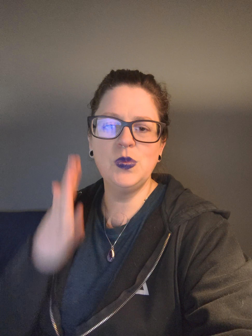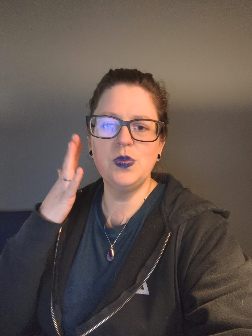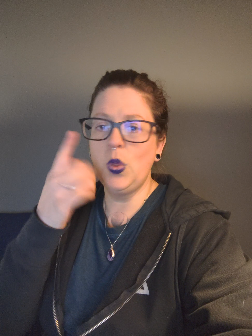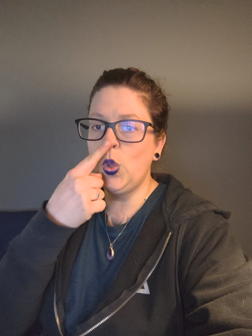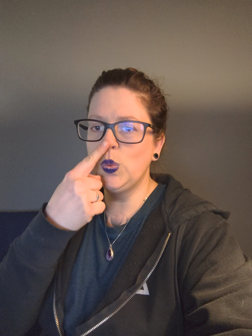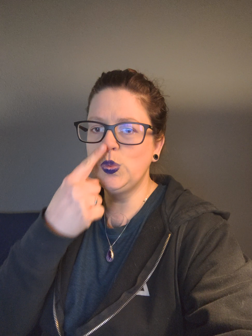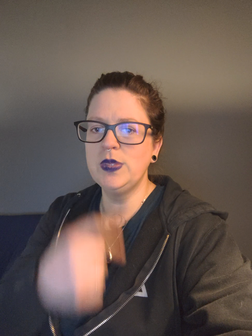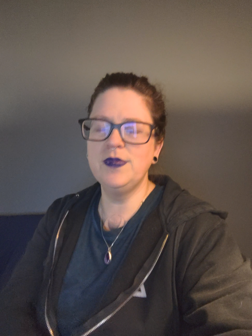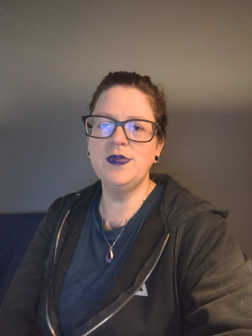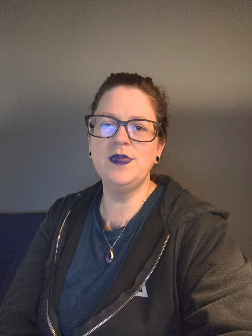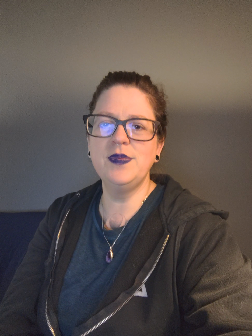nose